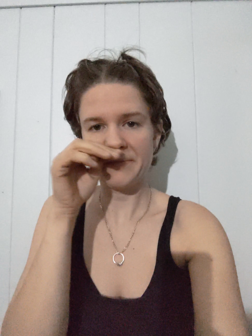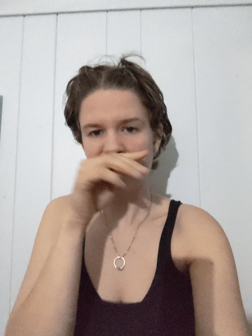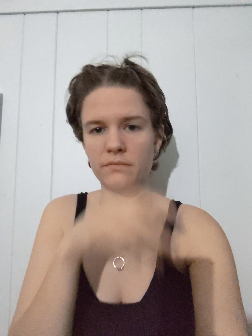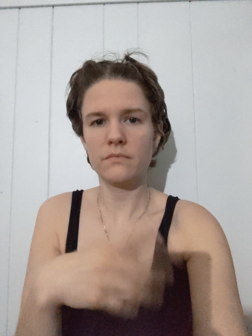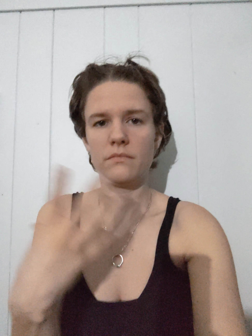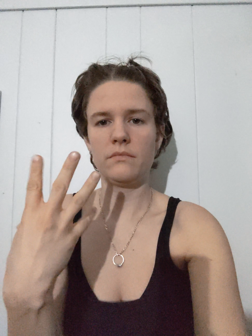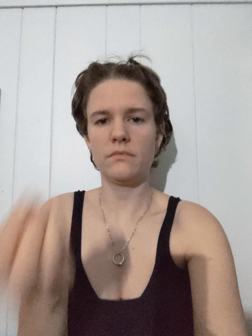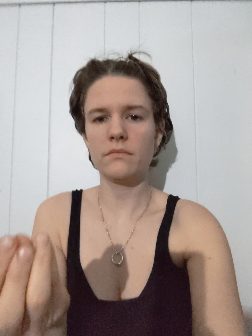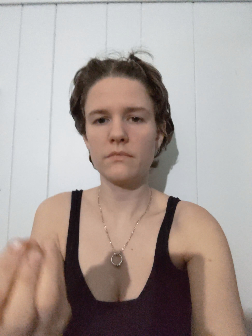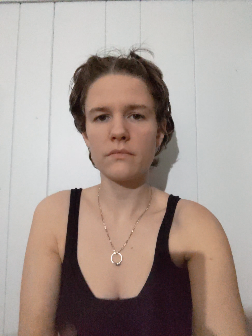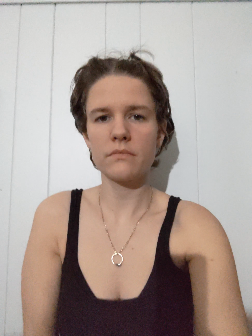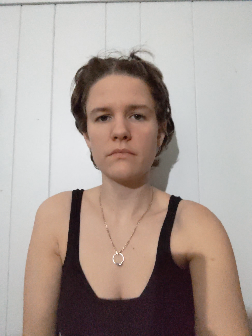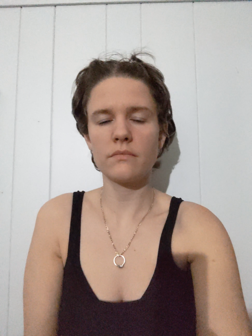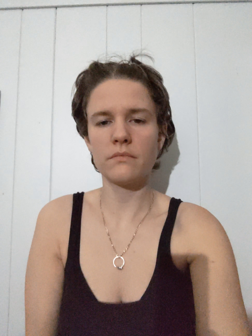go